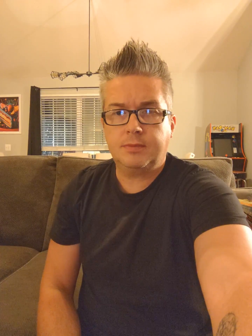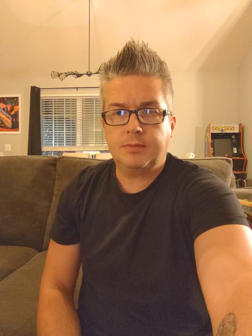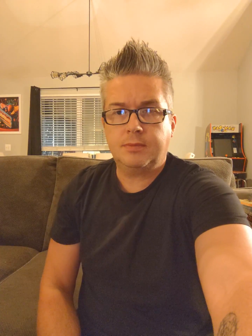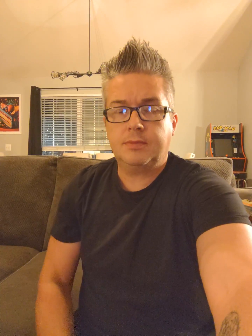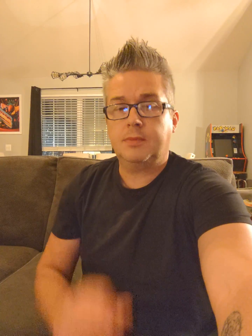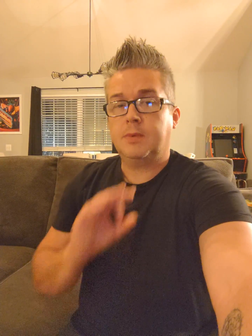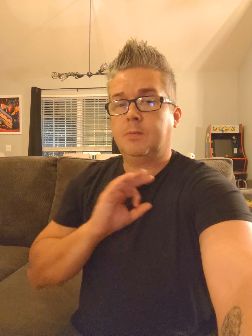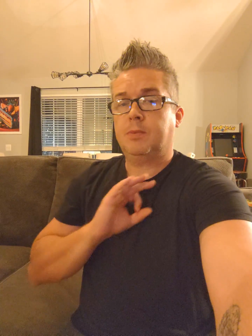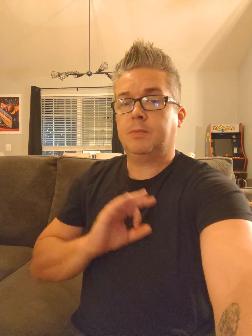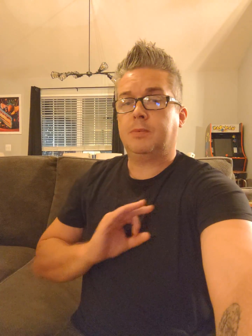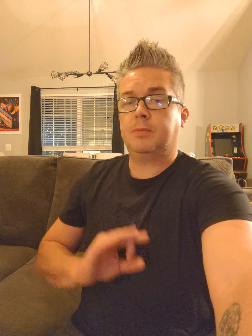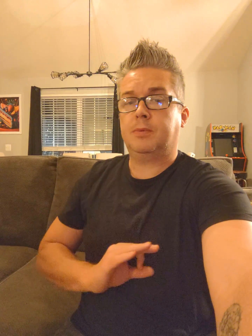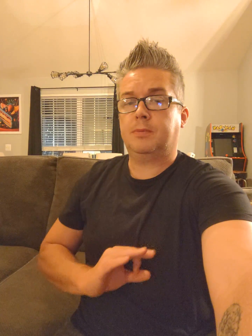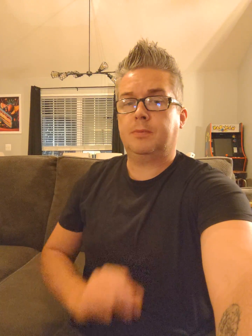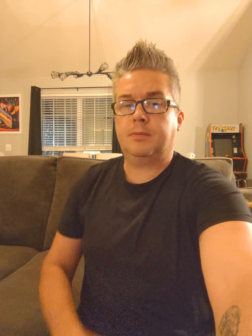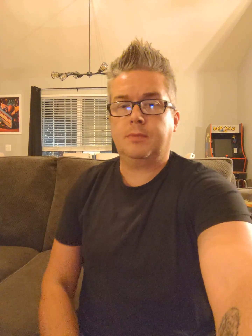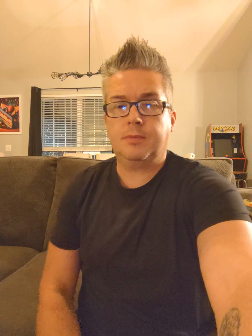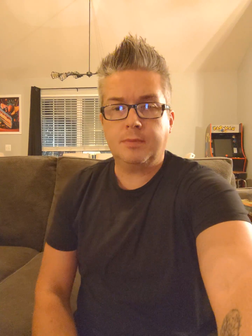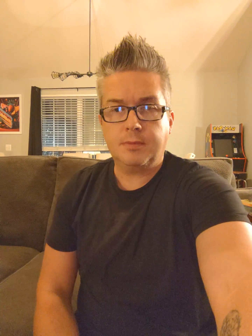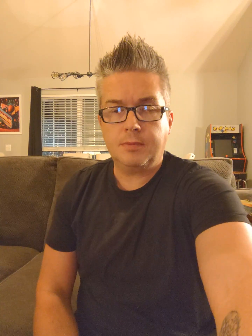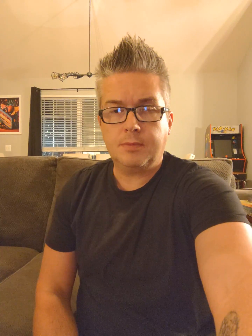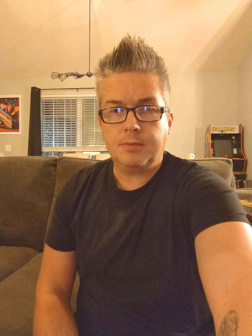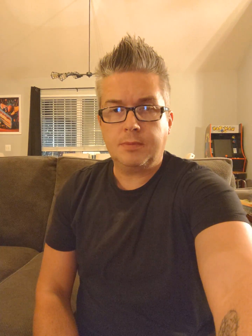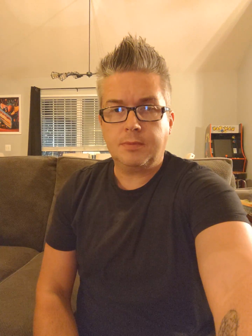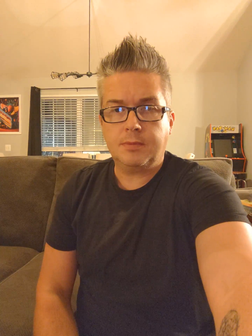button